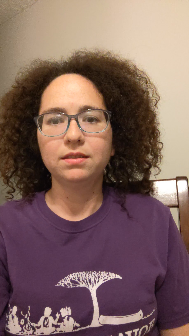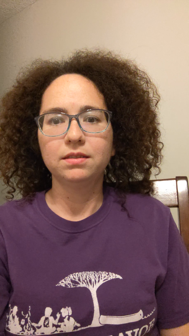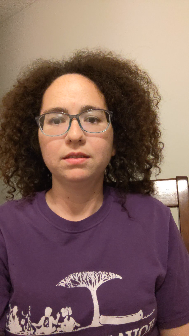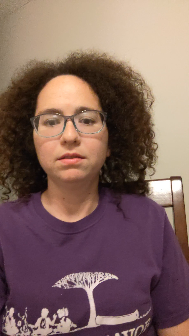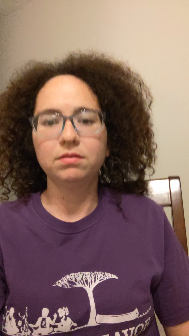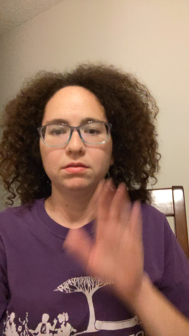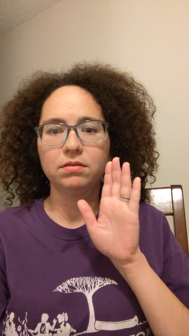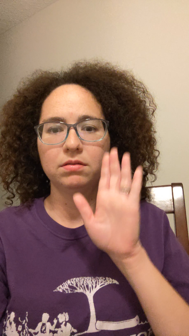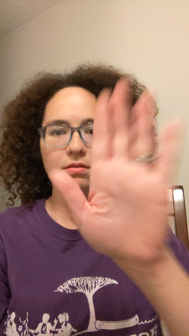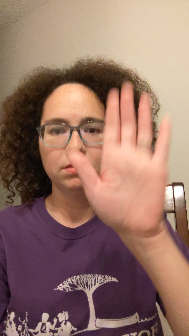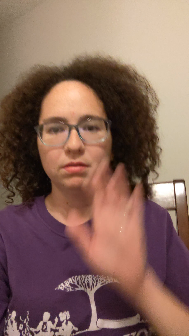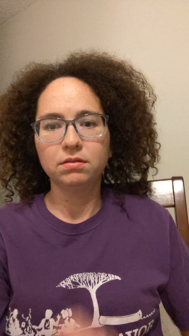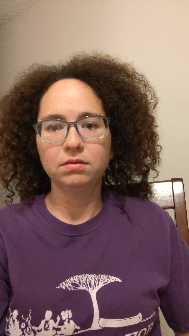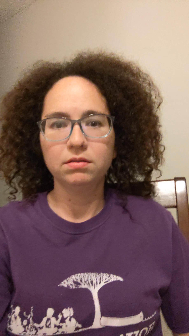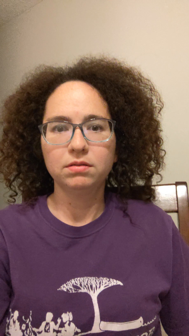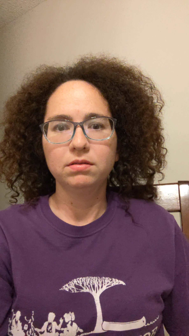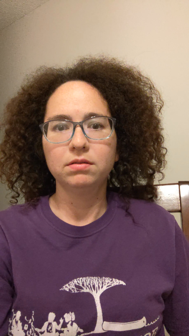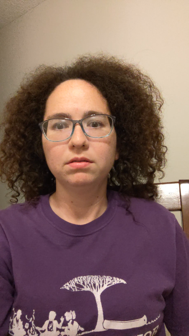push